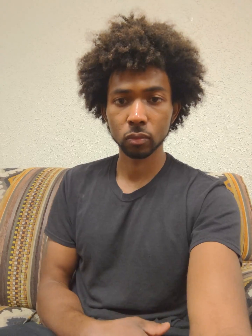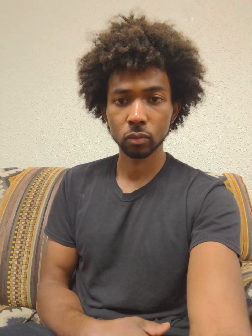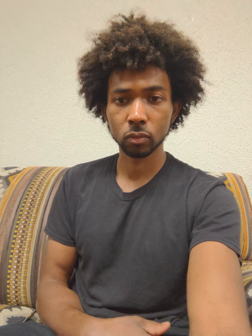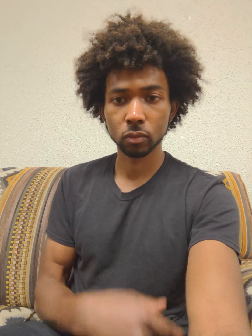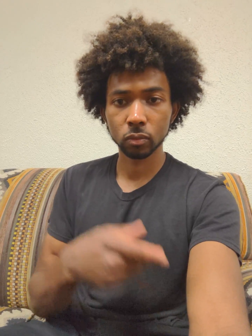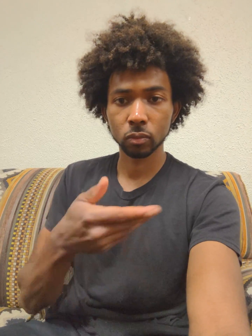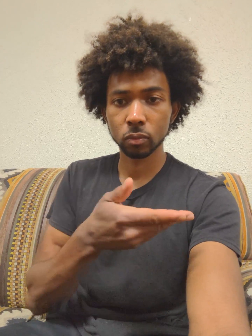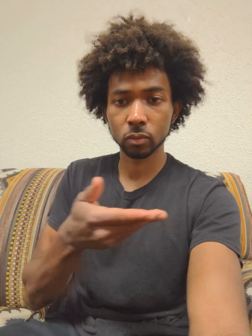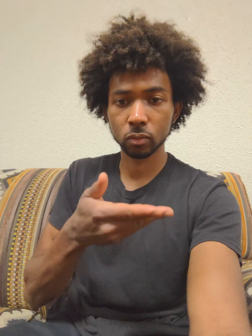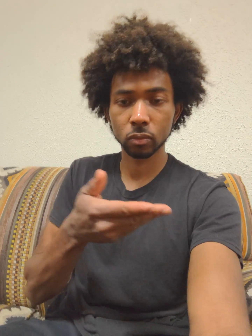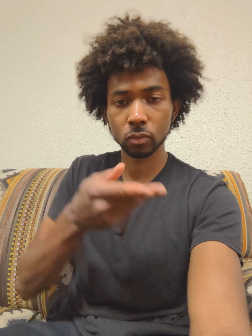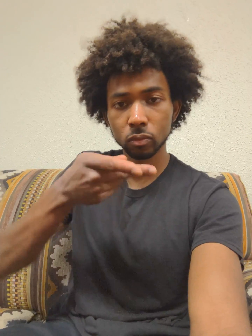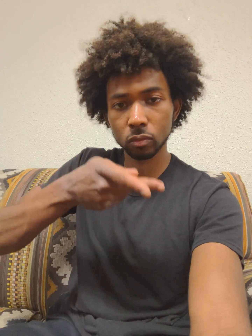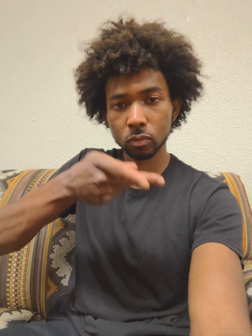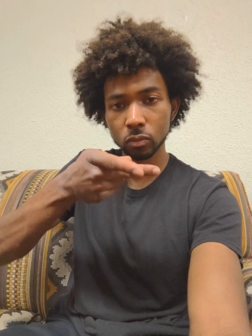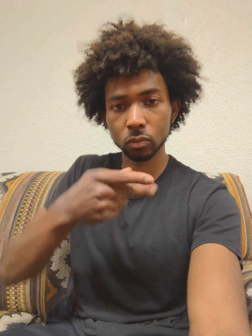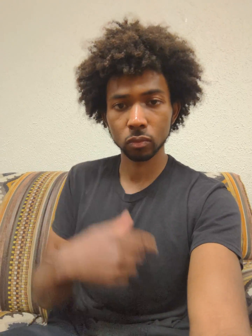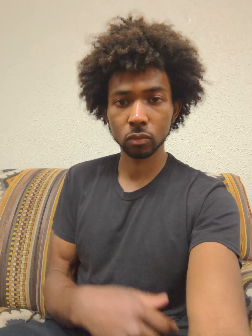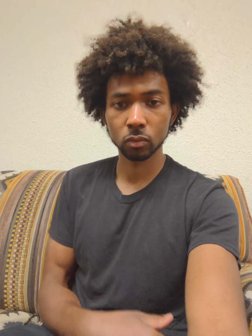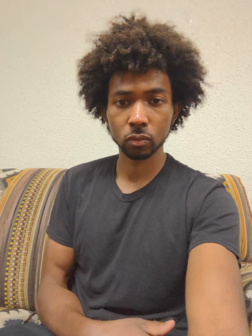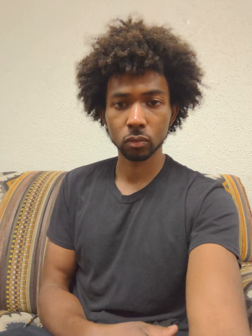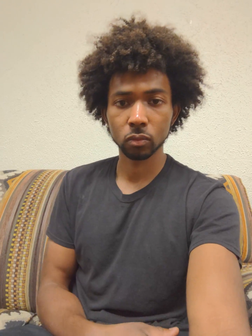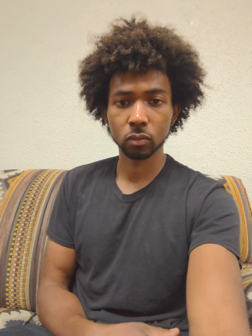babysitter